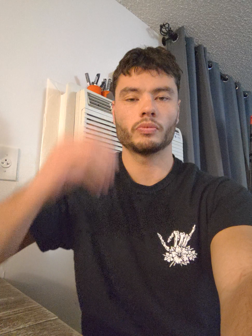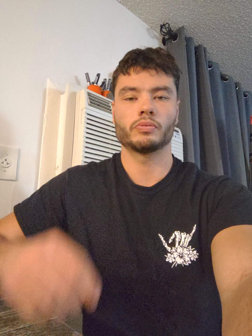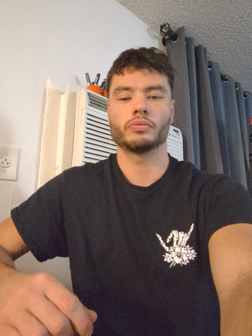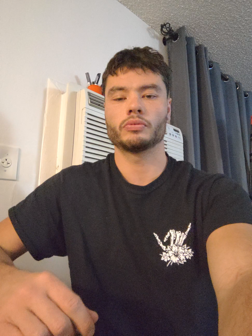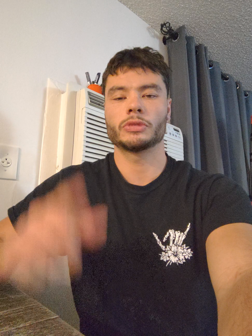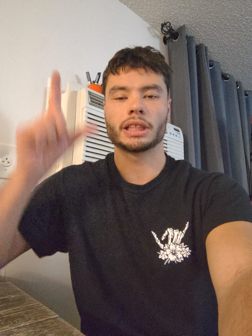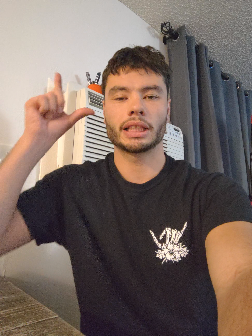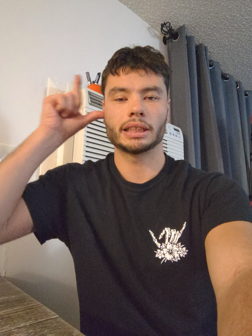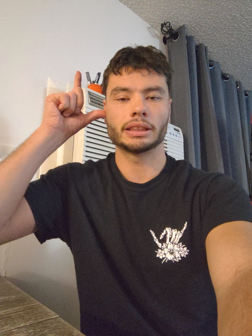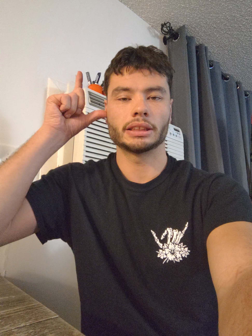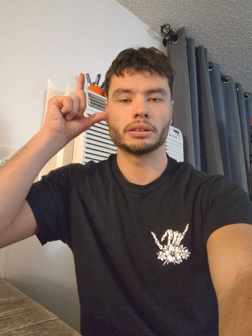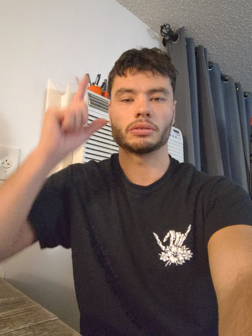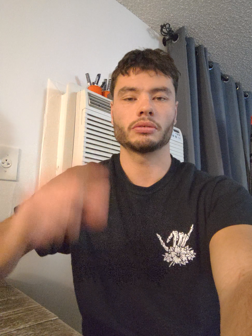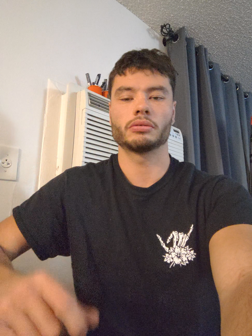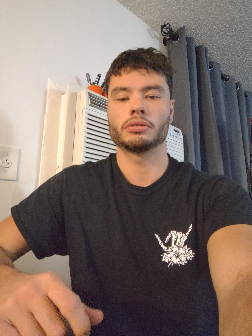listen